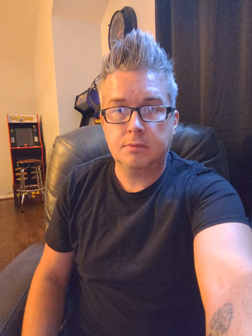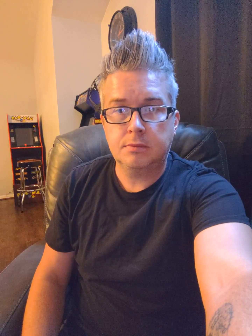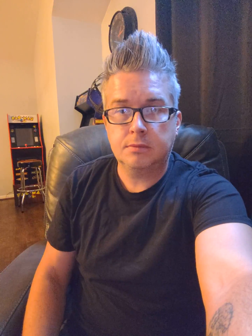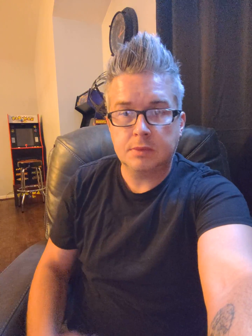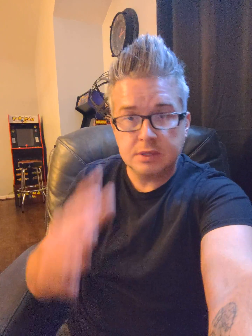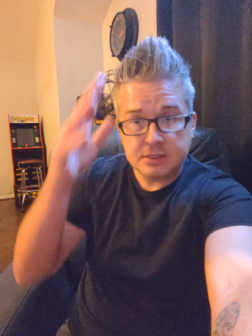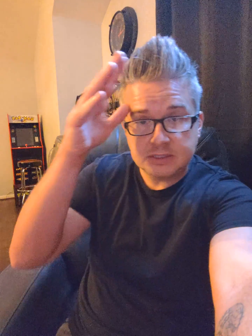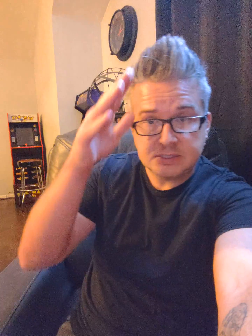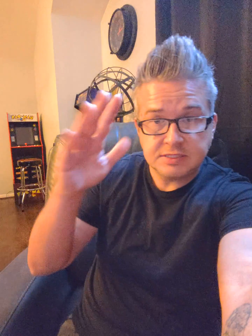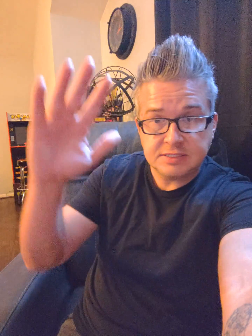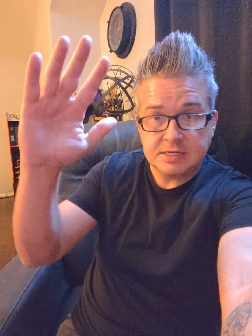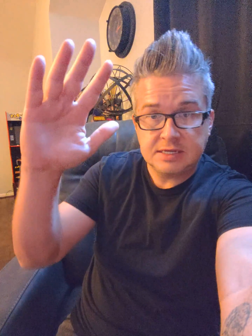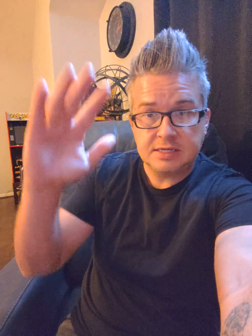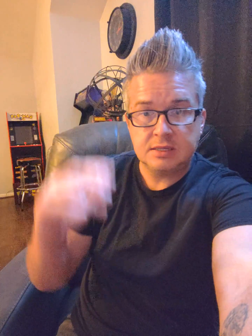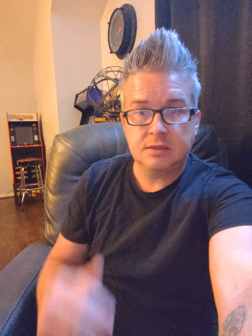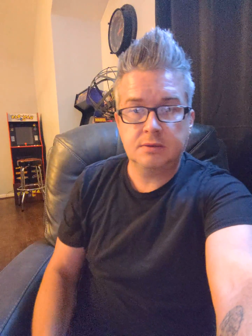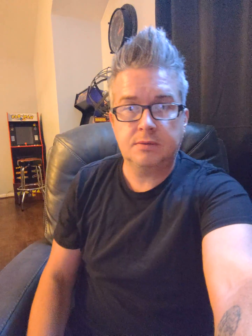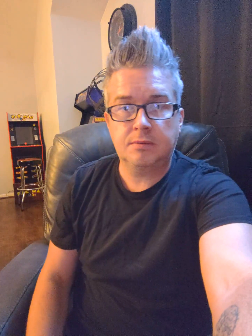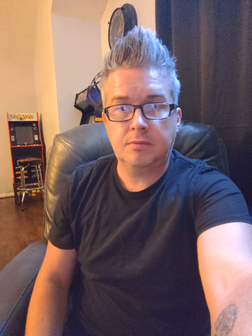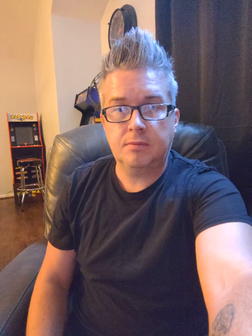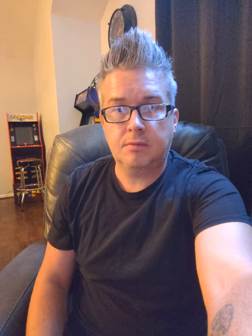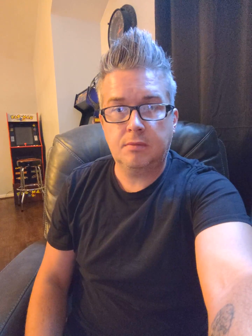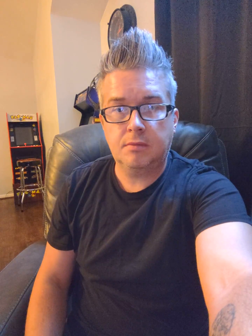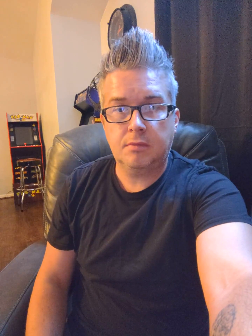moose